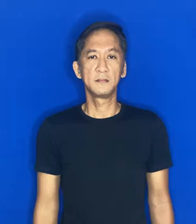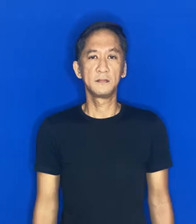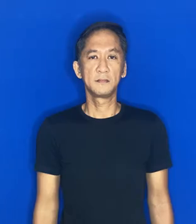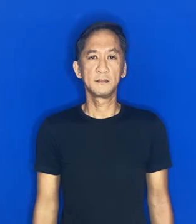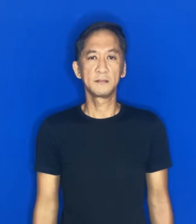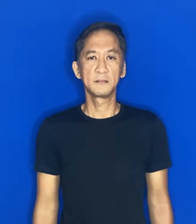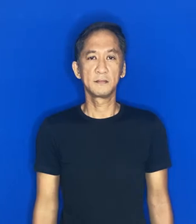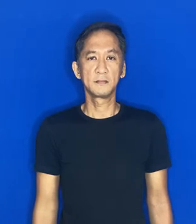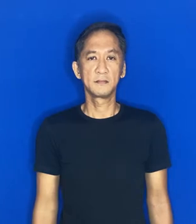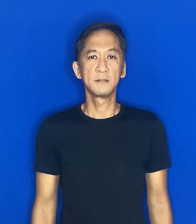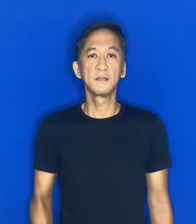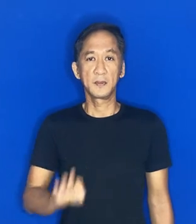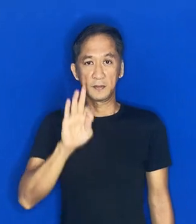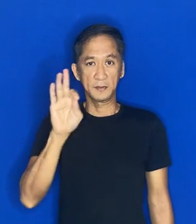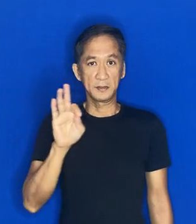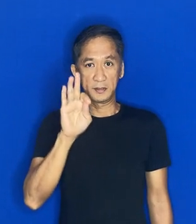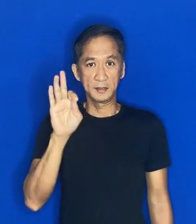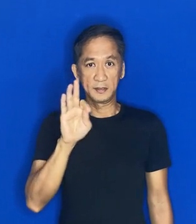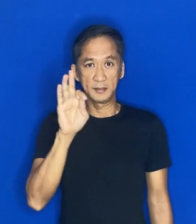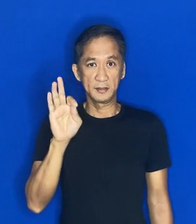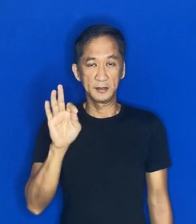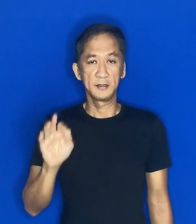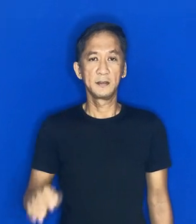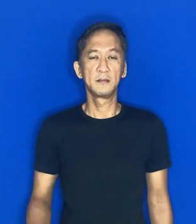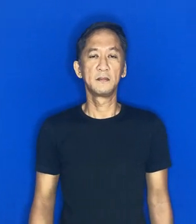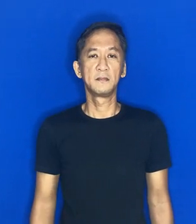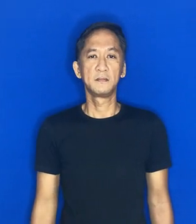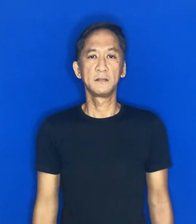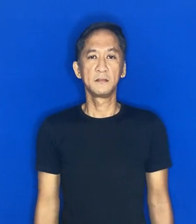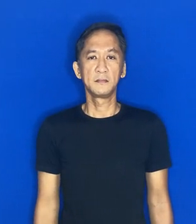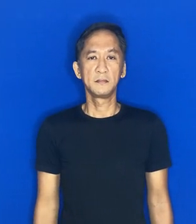friday